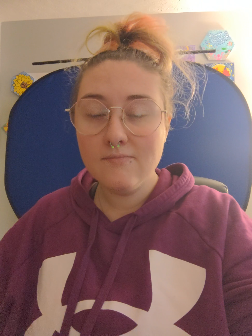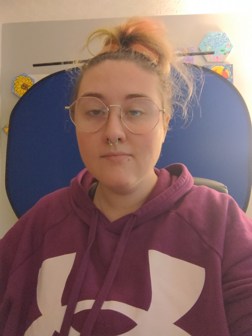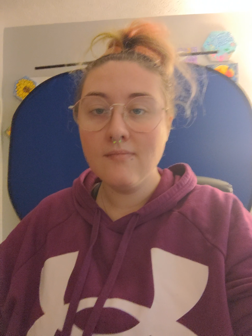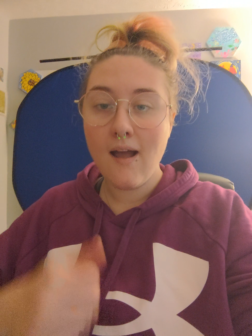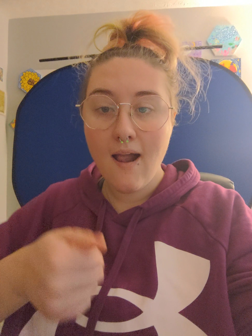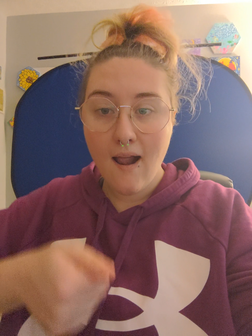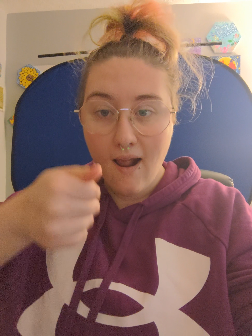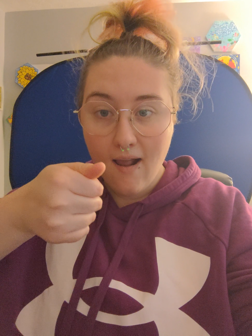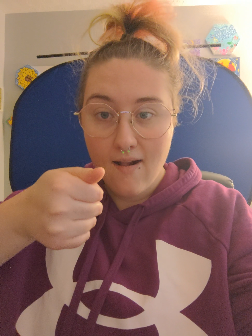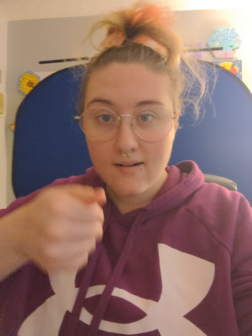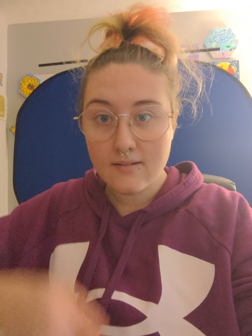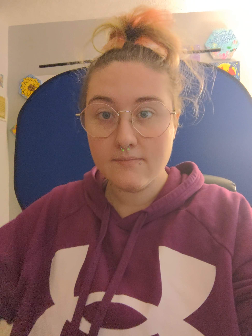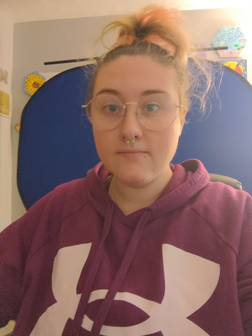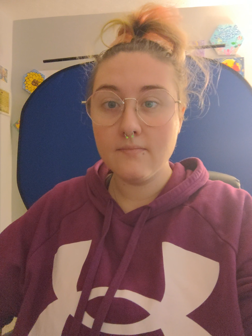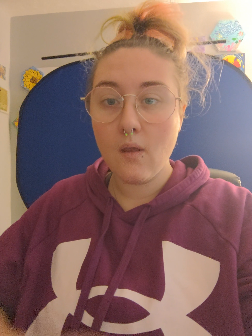hide